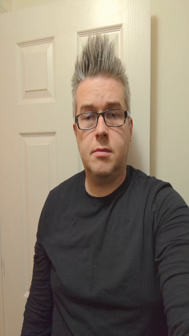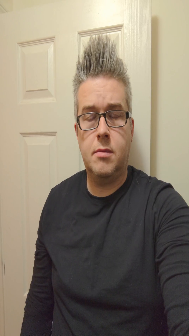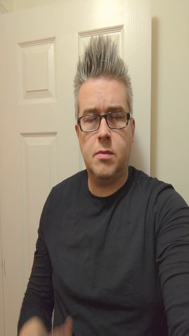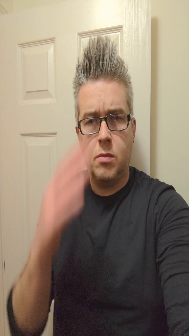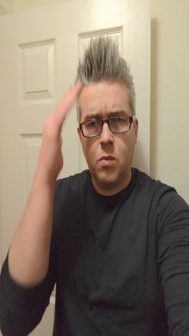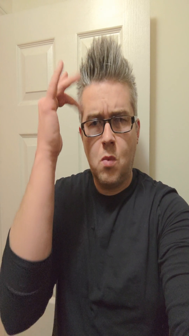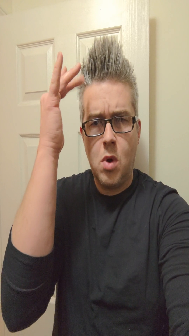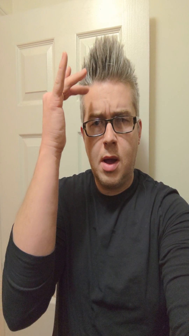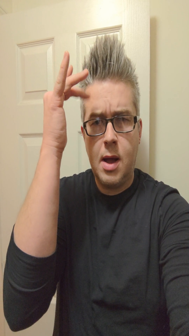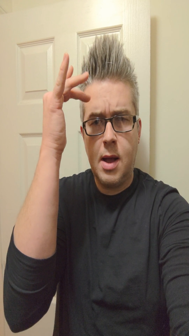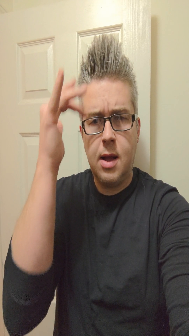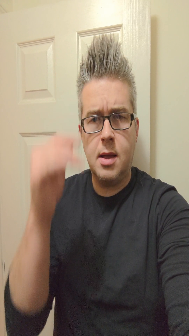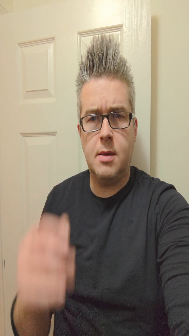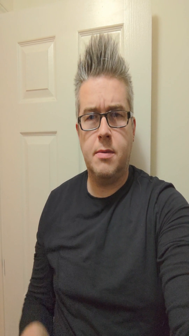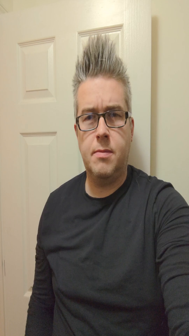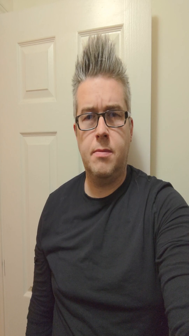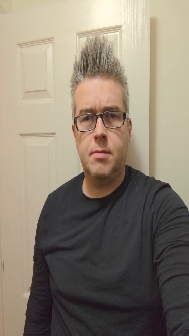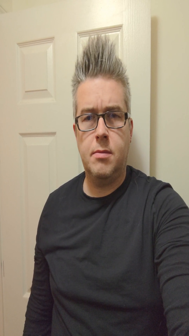why